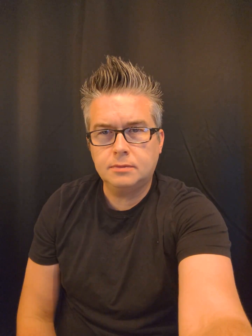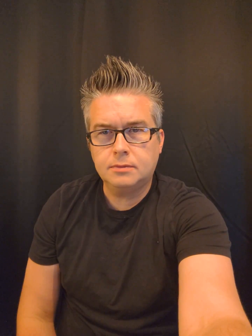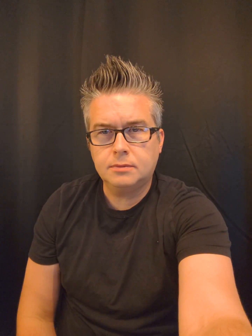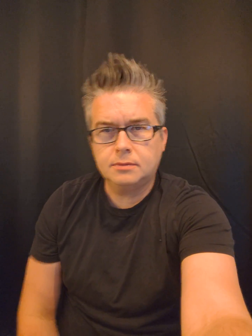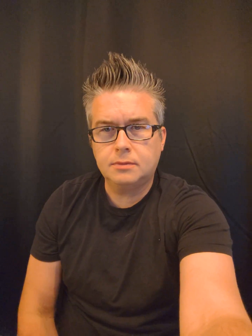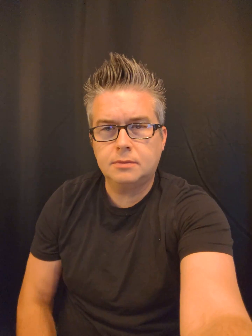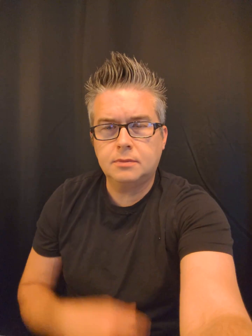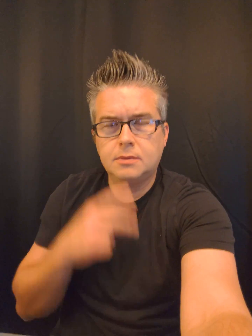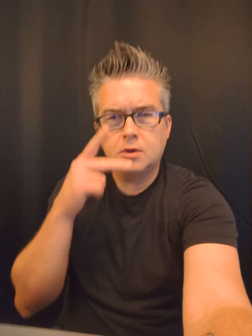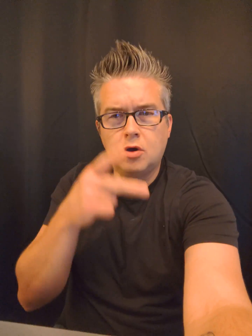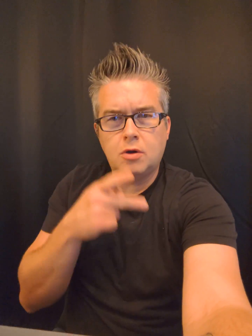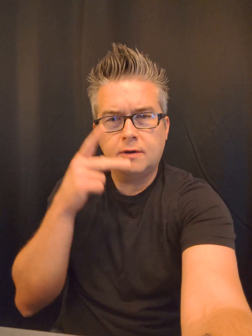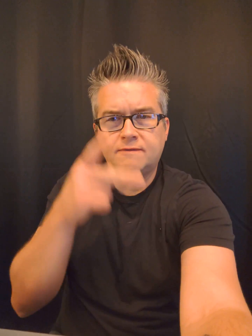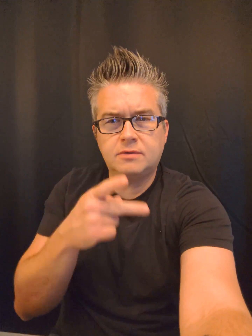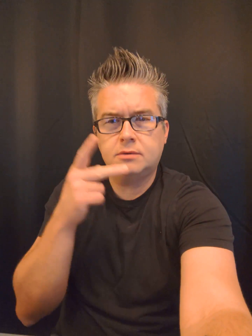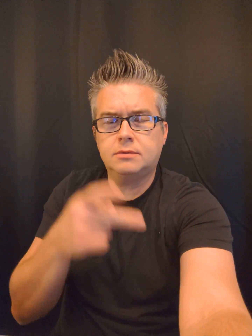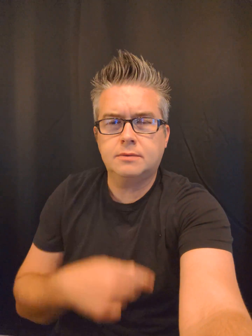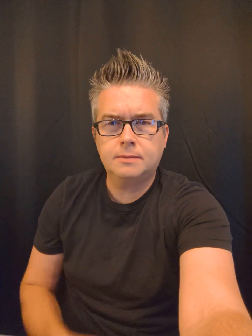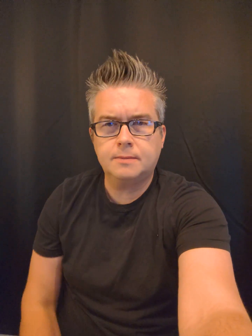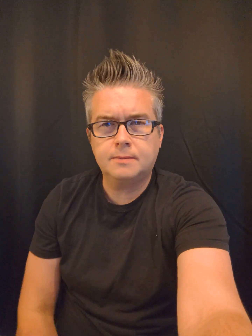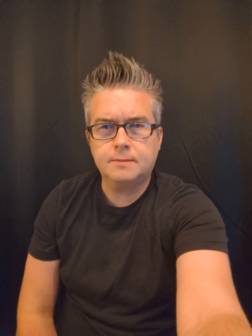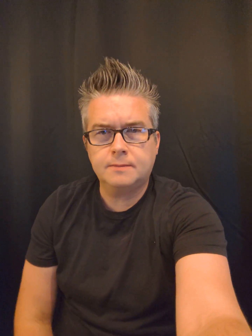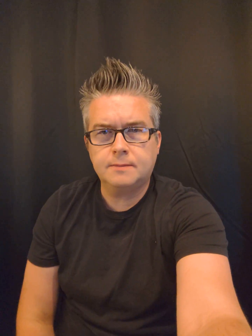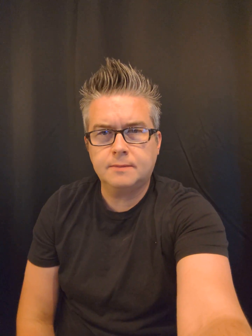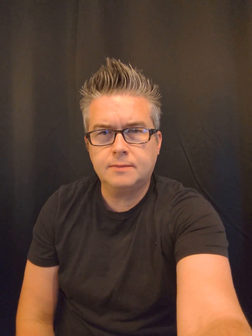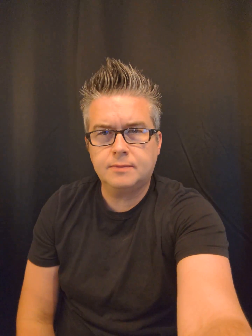careful